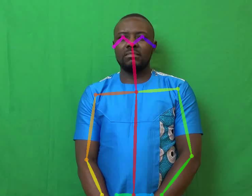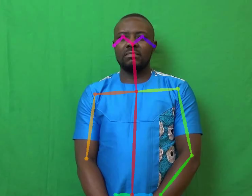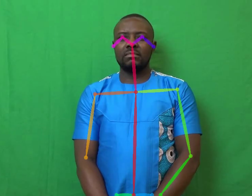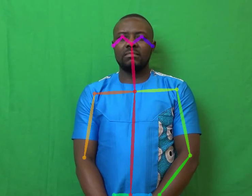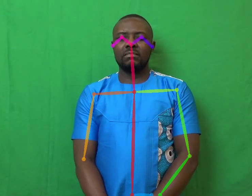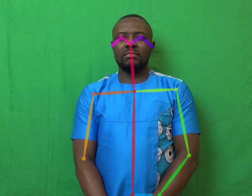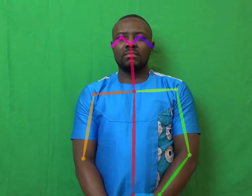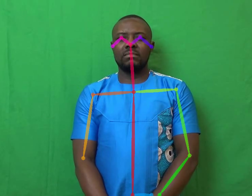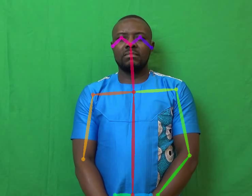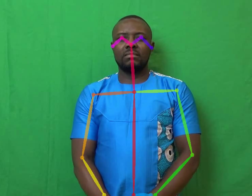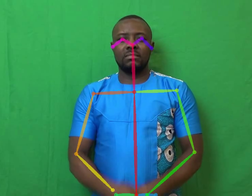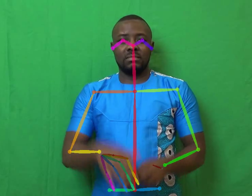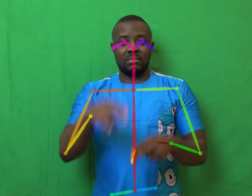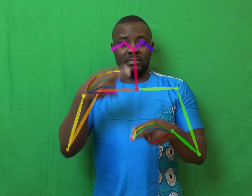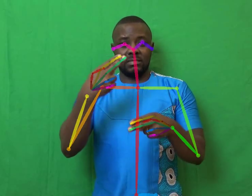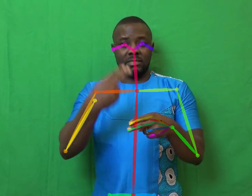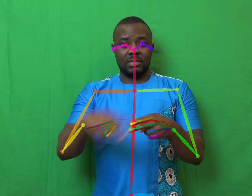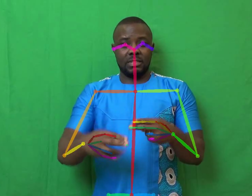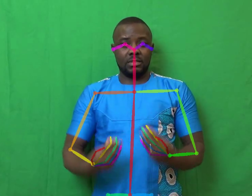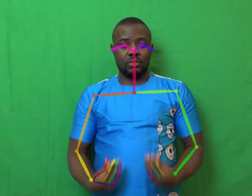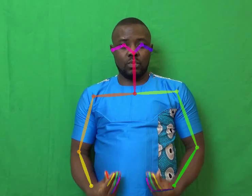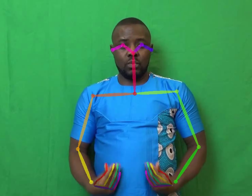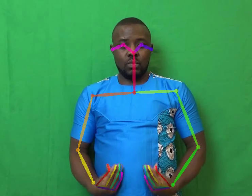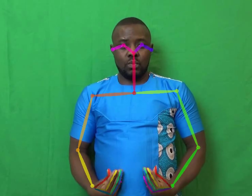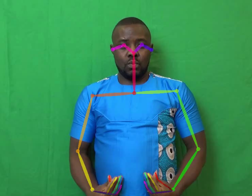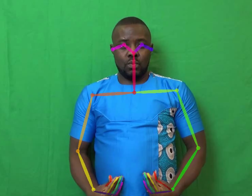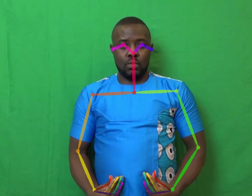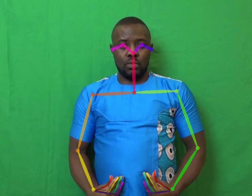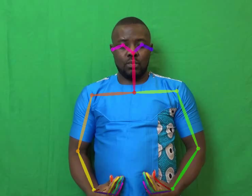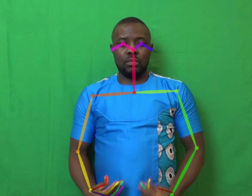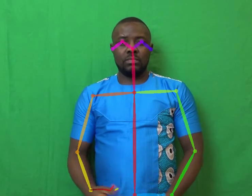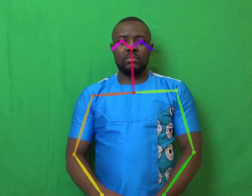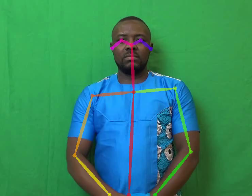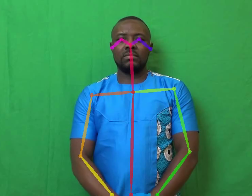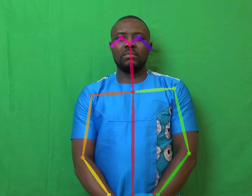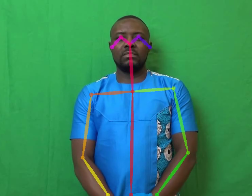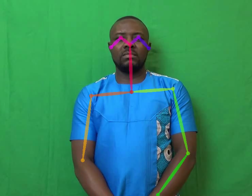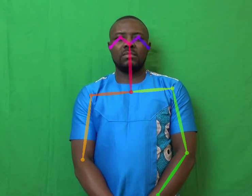testicle